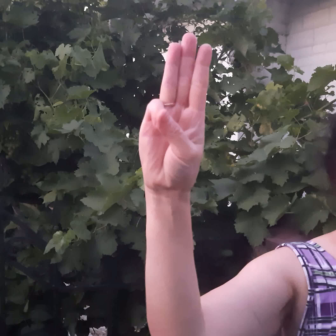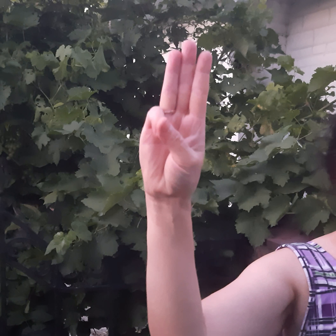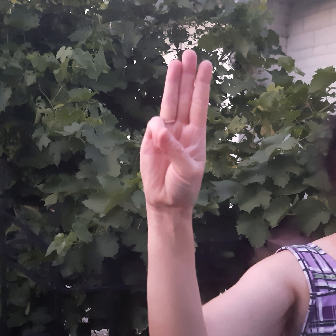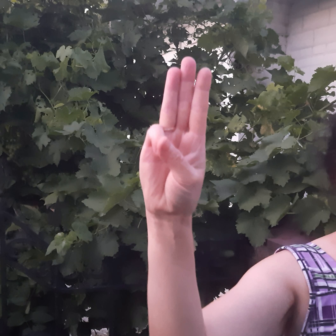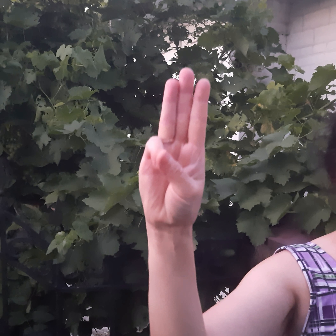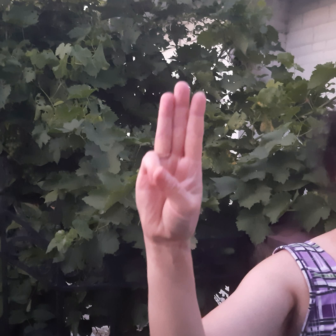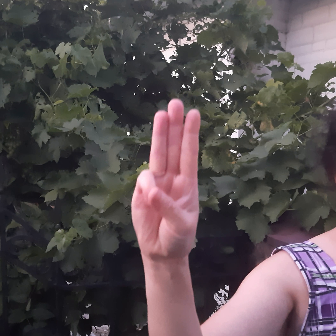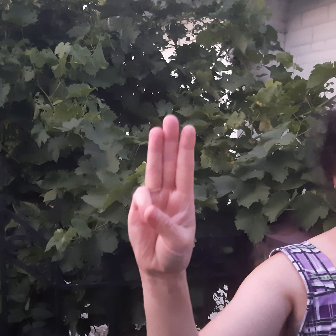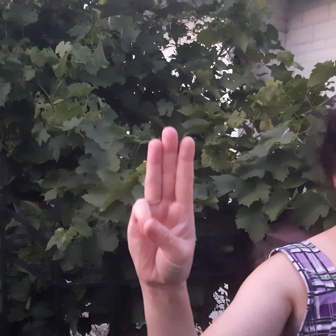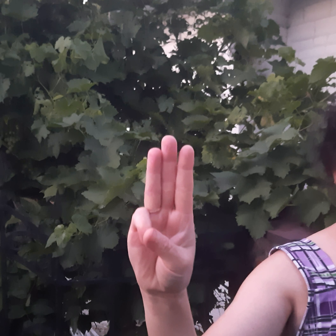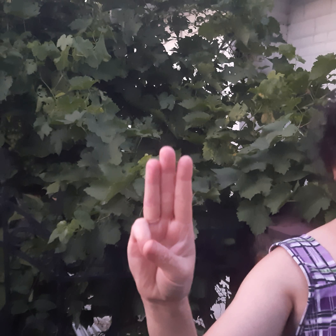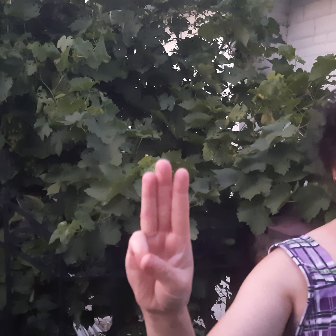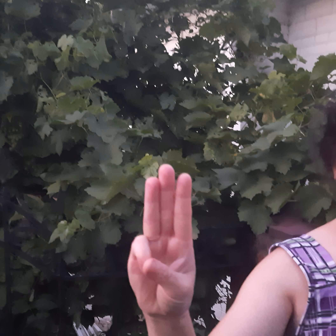Щ